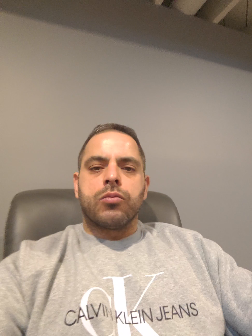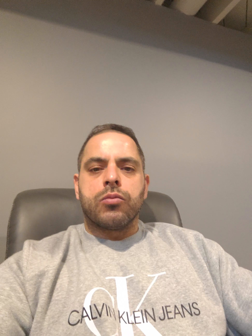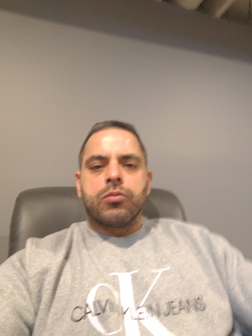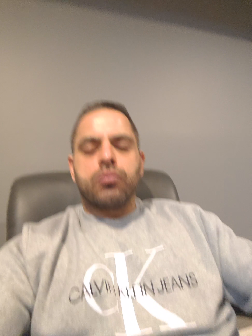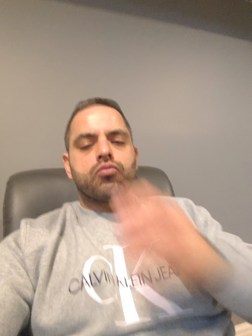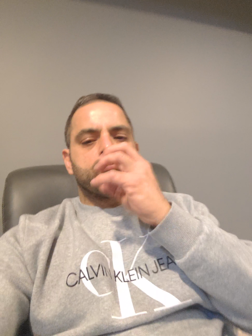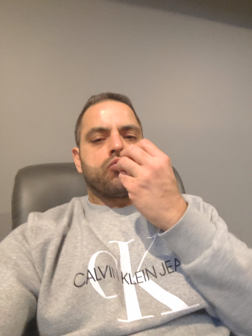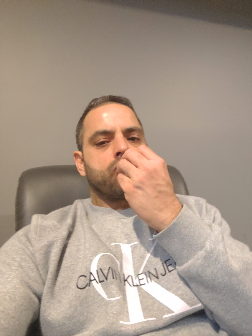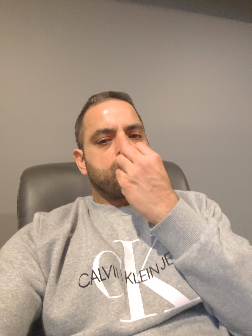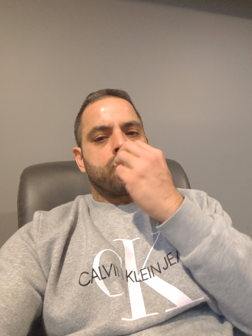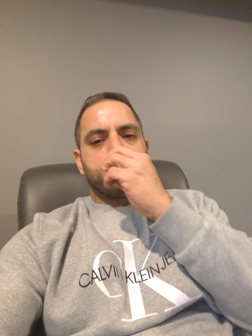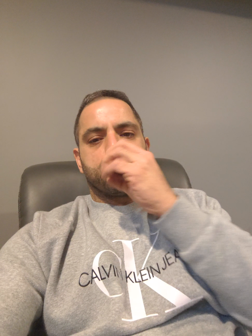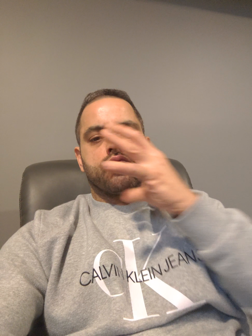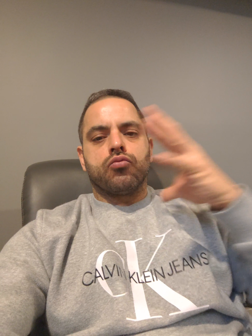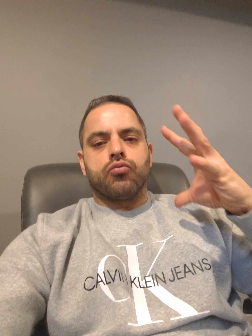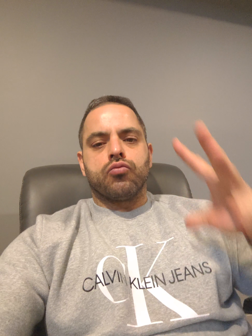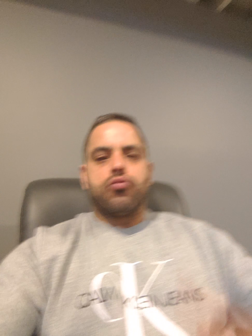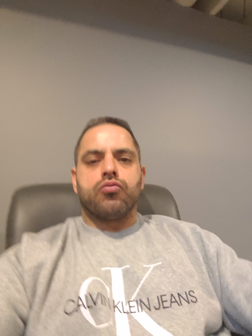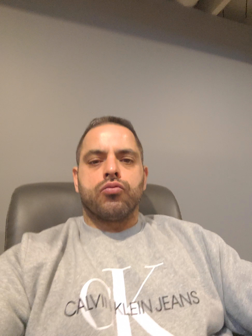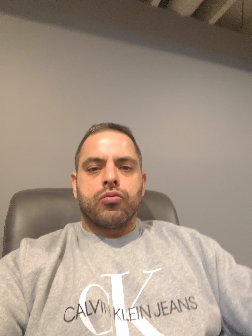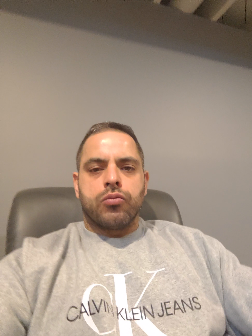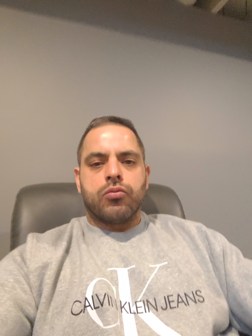balloon